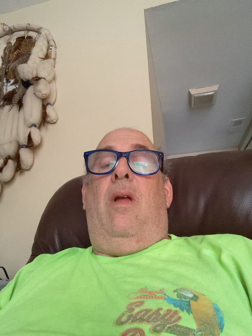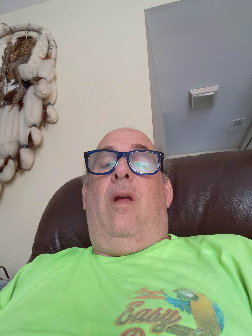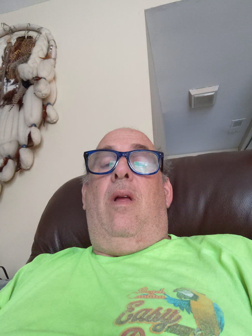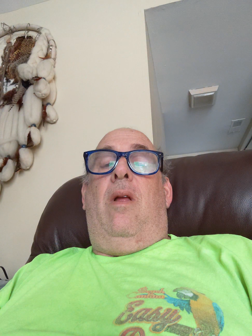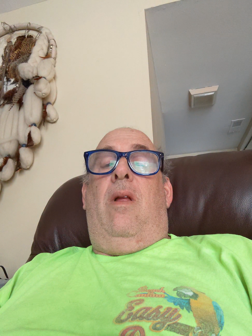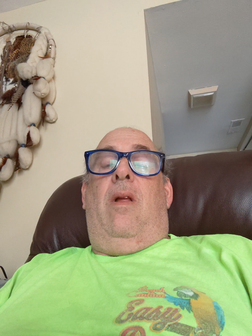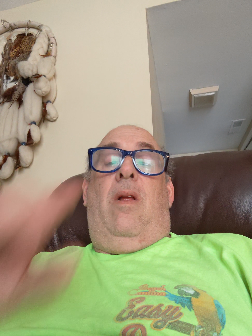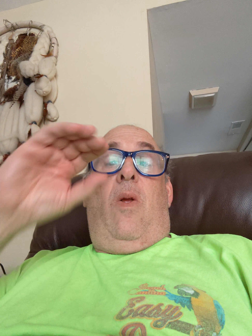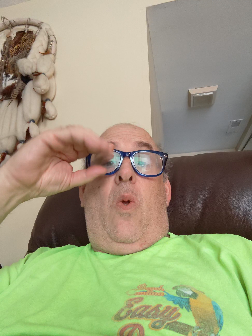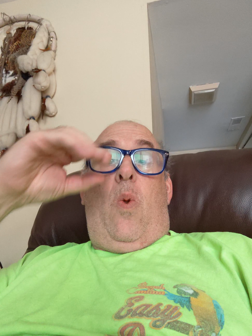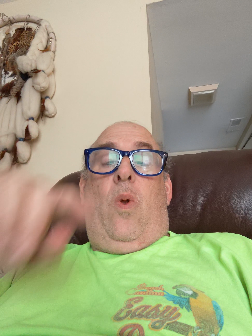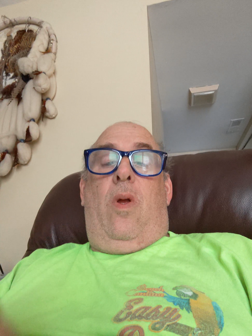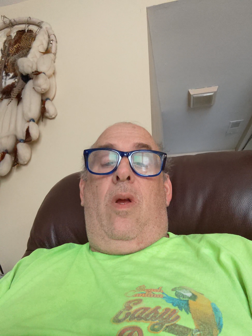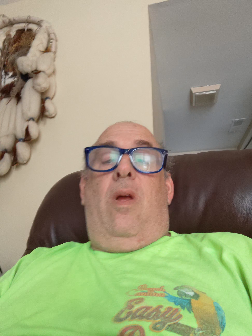owl